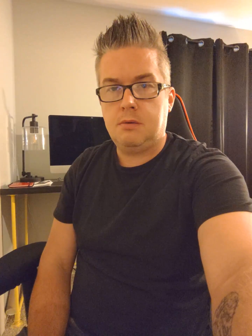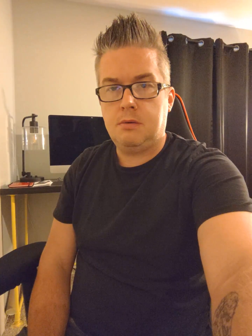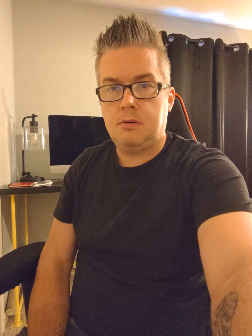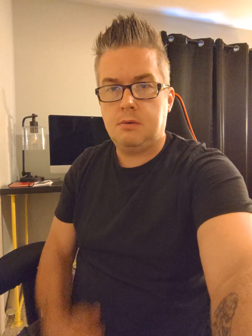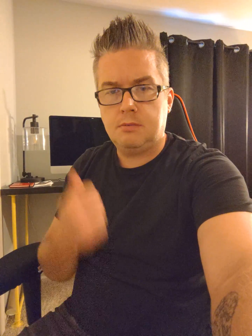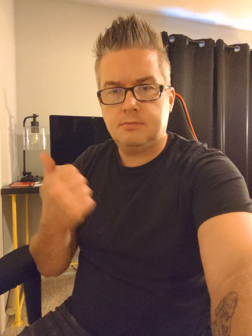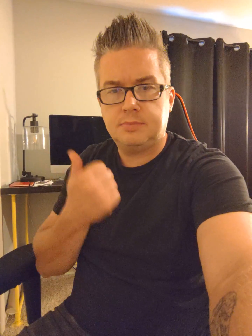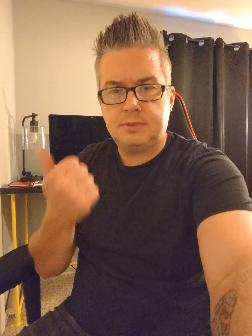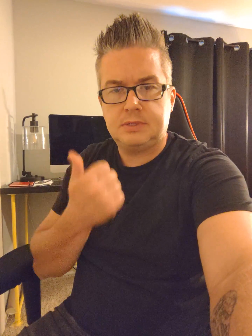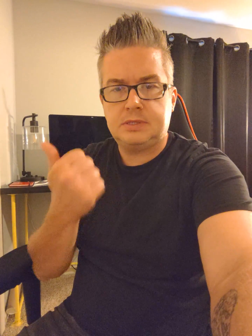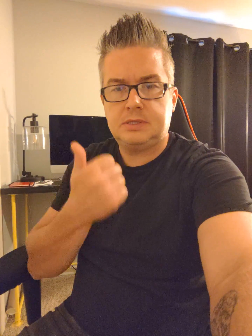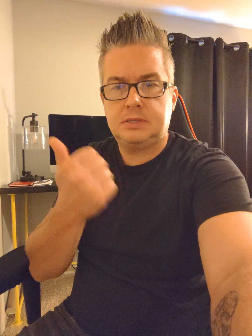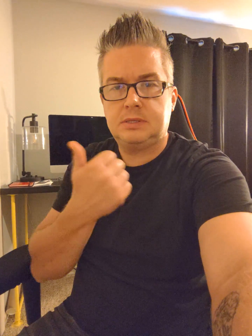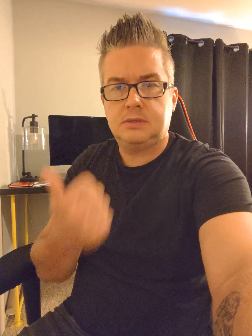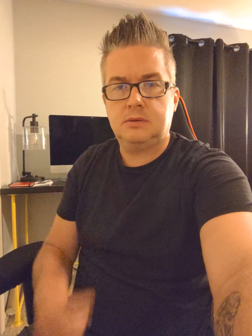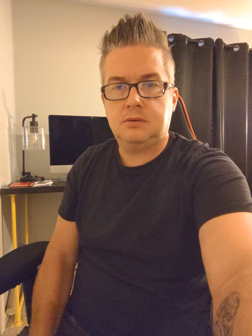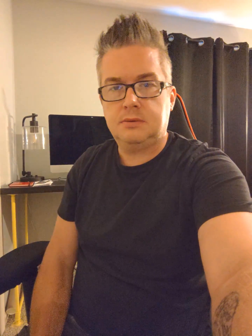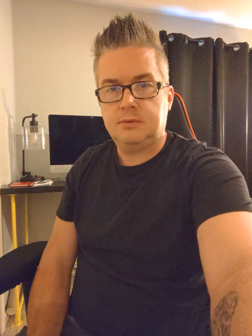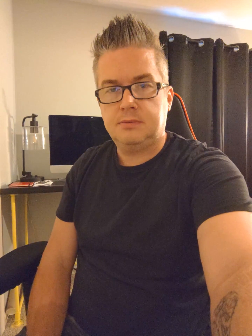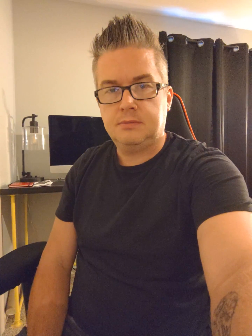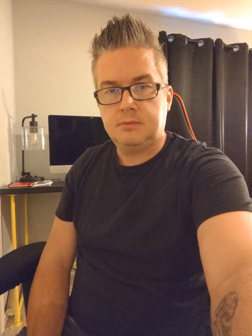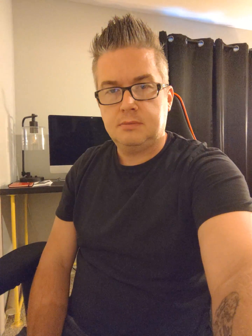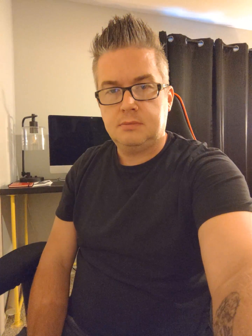chase